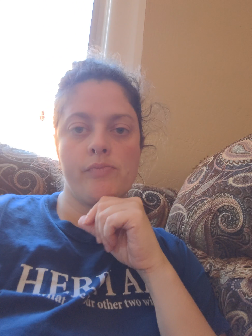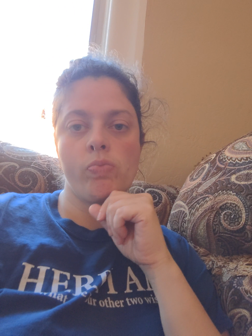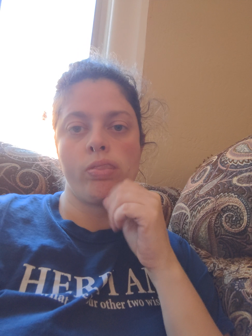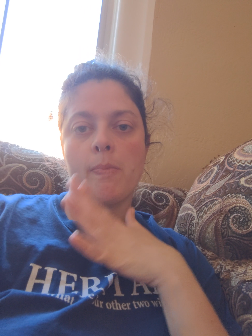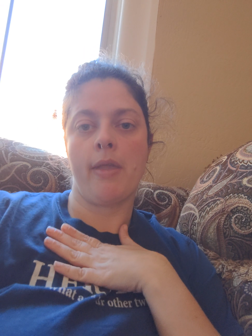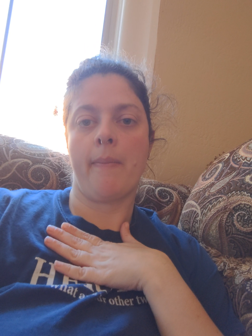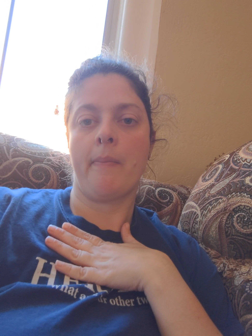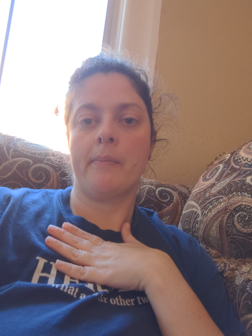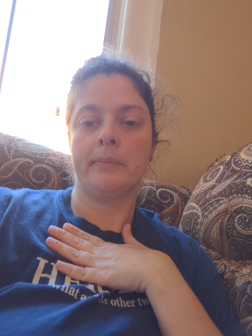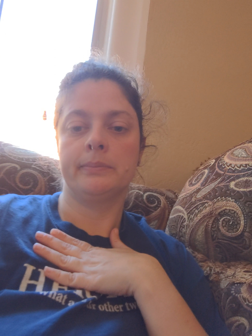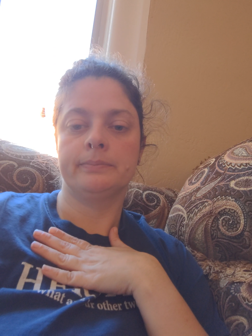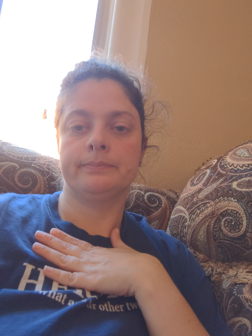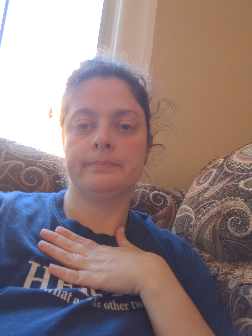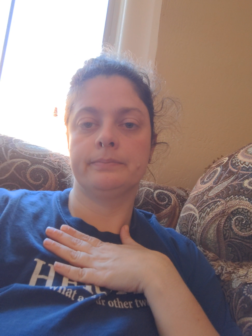my